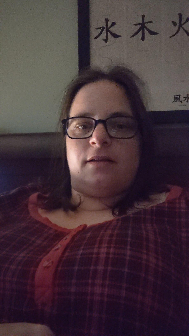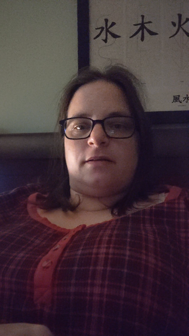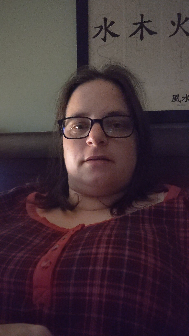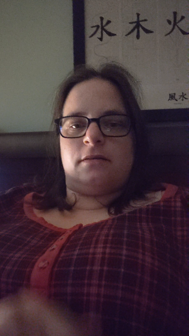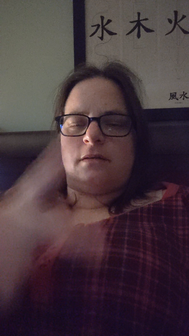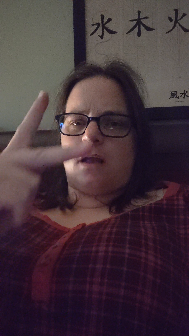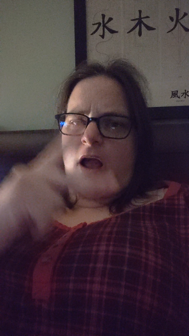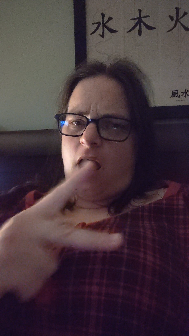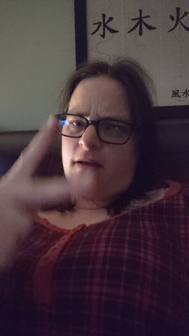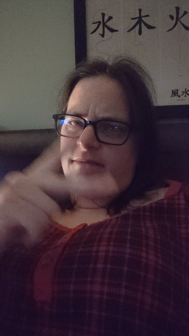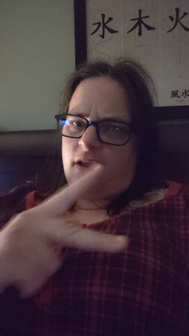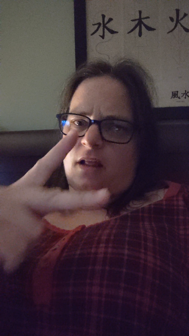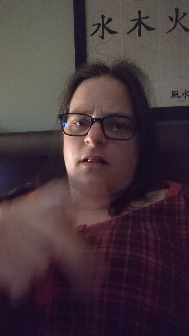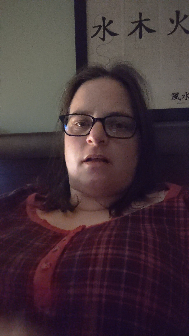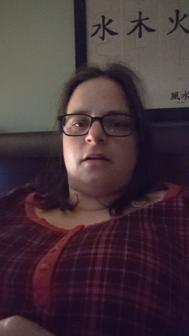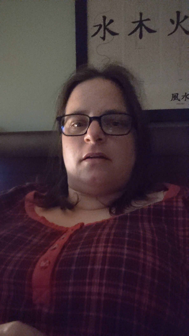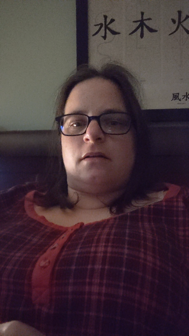careful